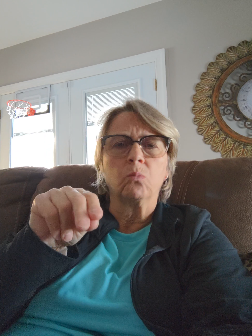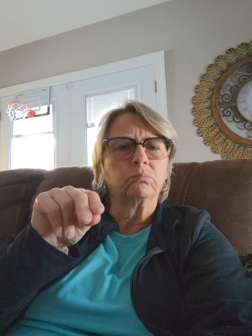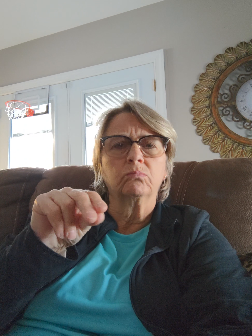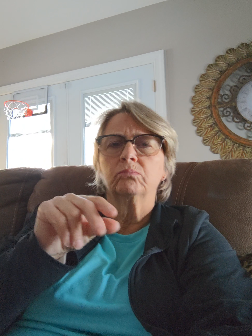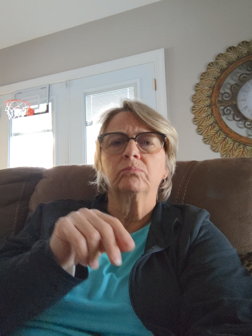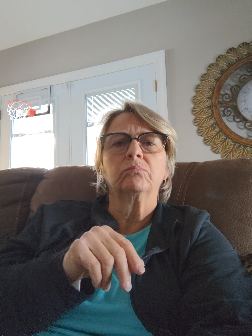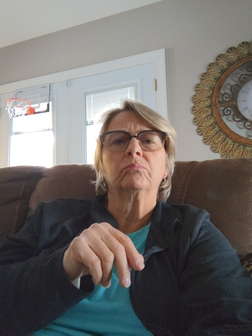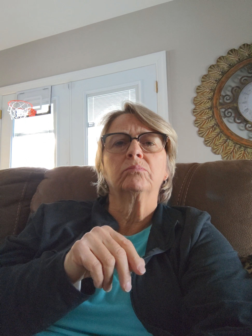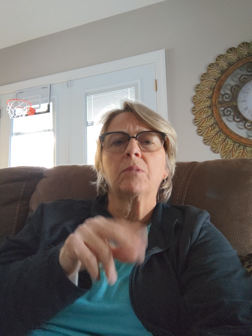no